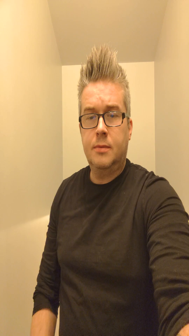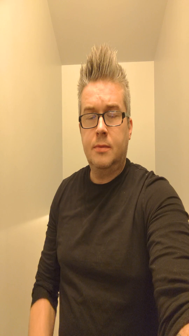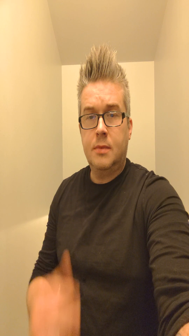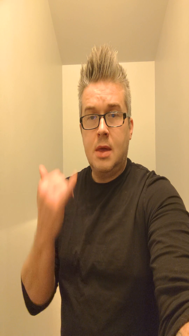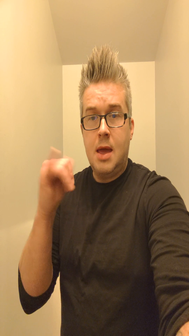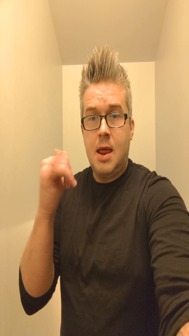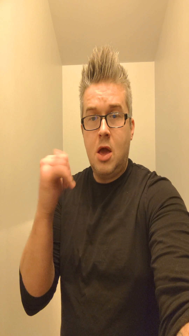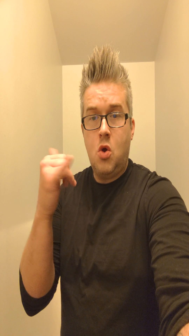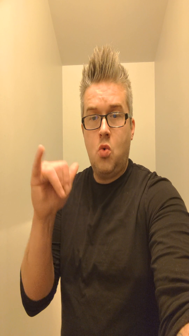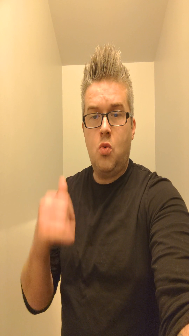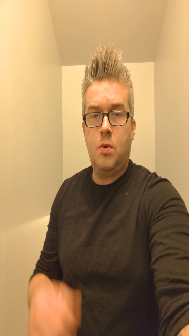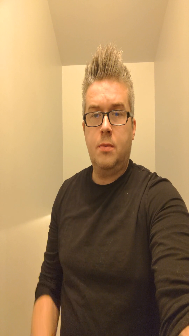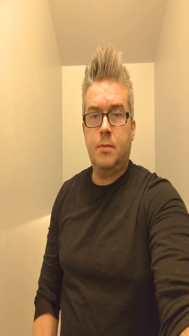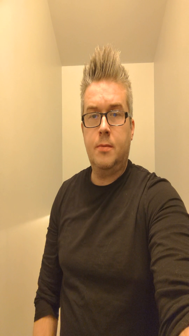yellow